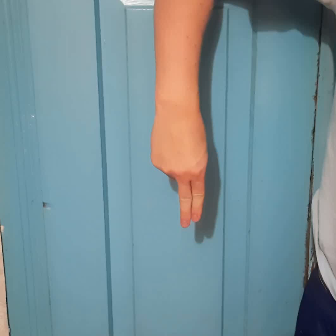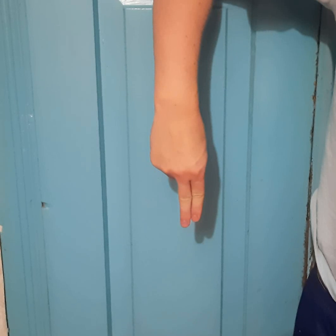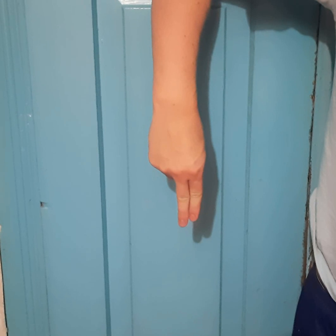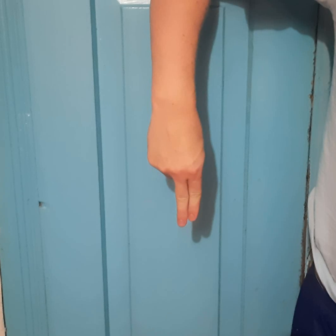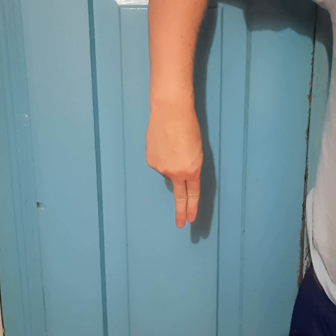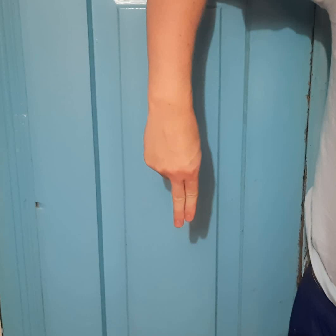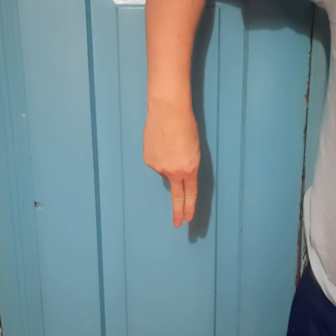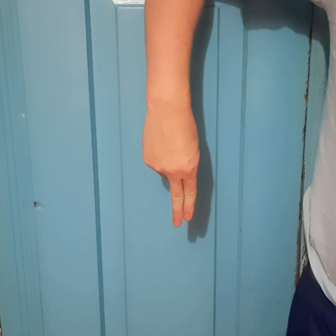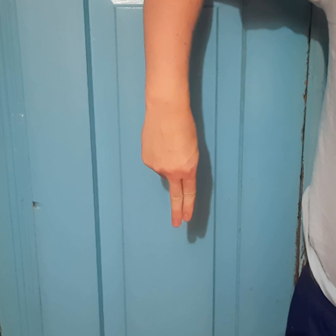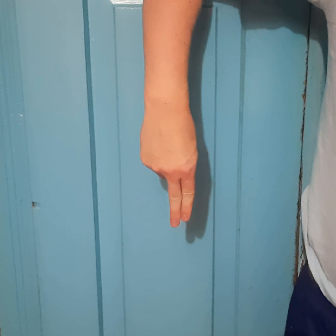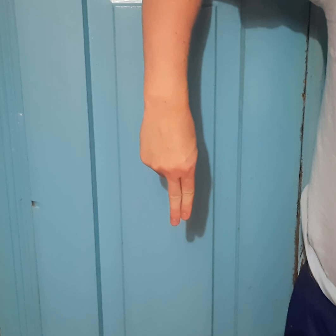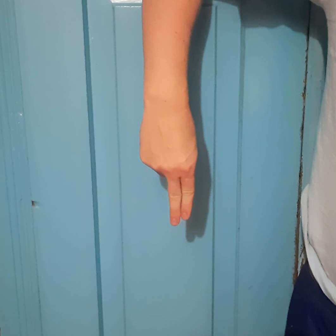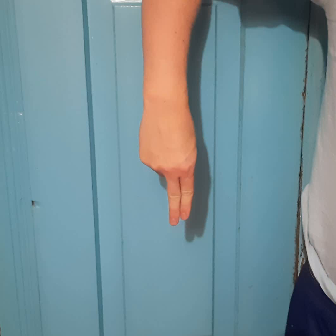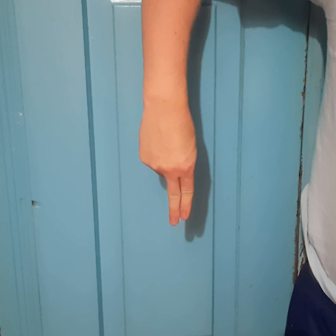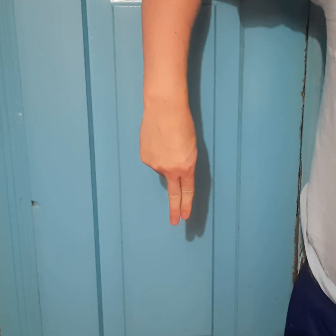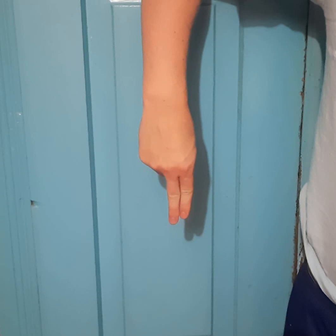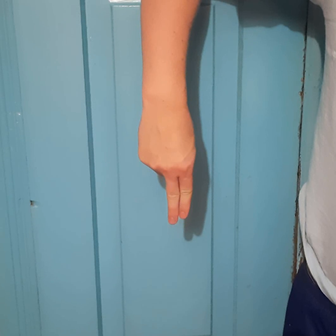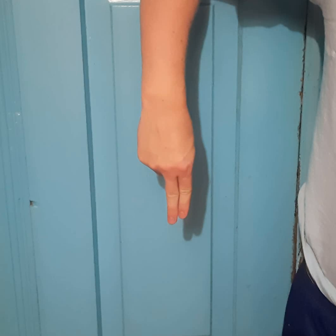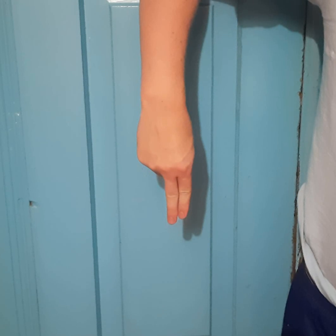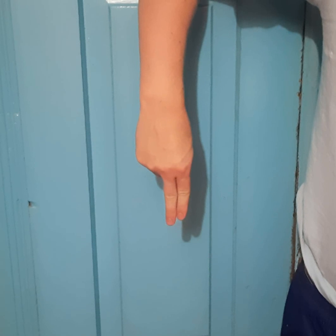П